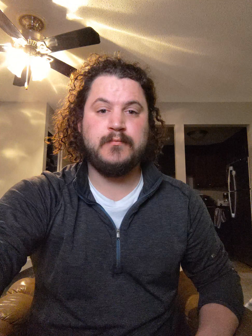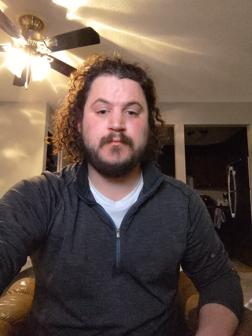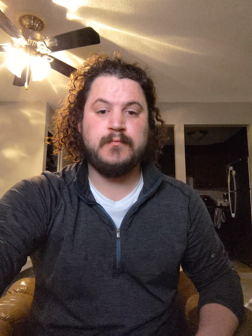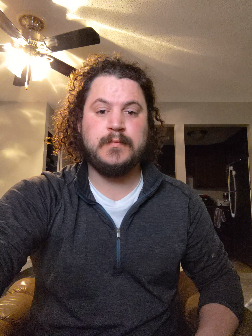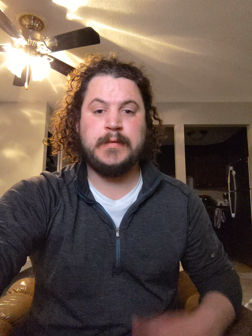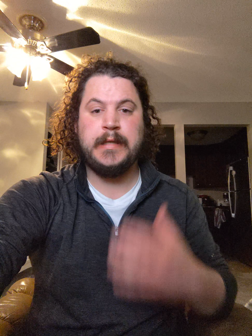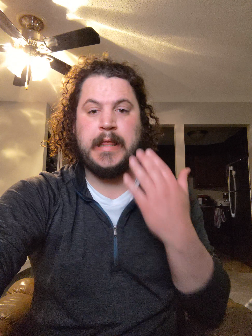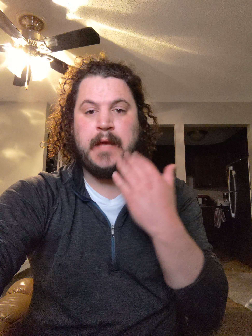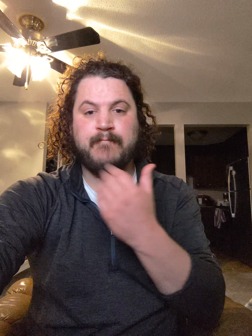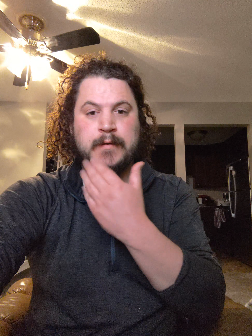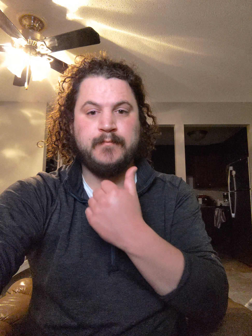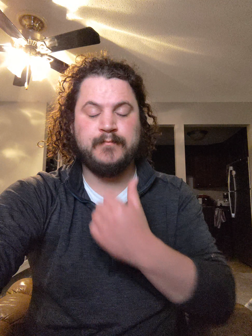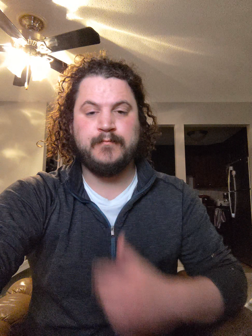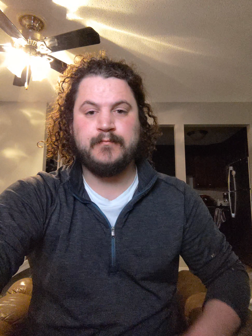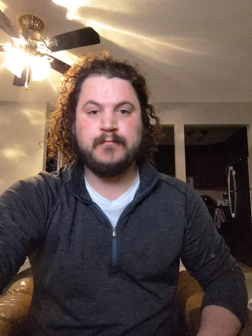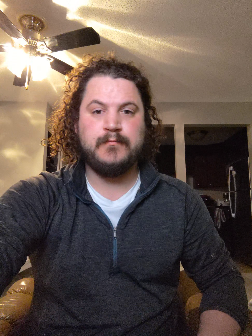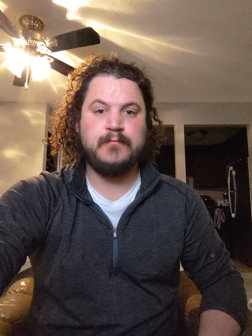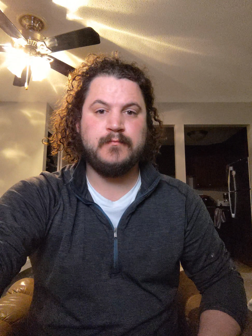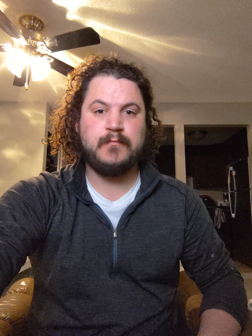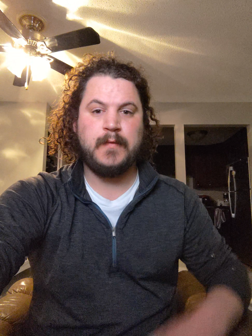napkin